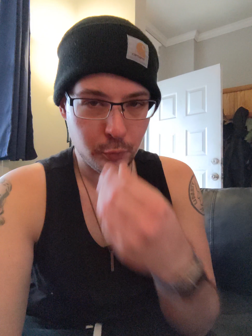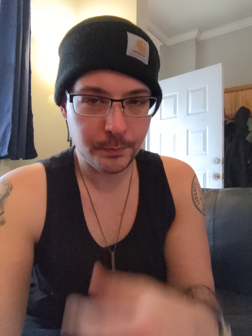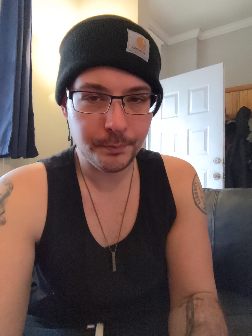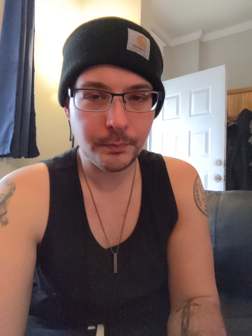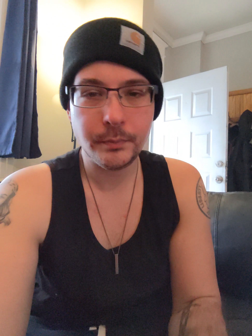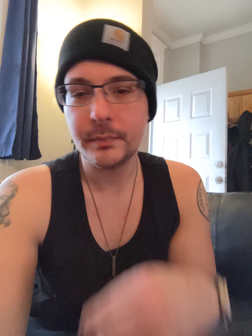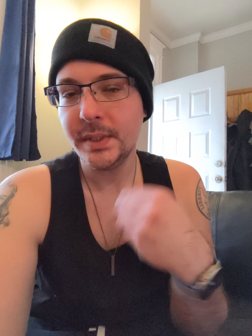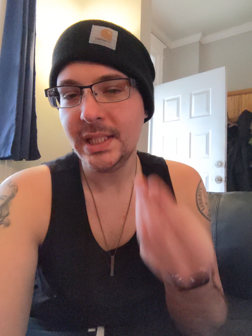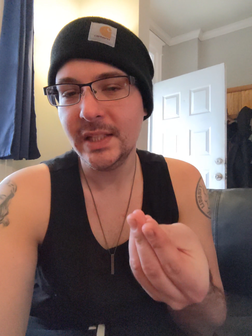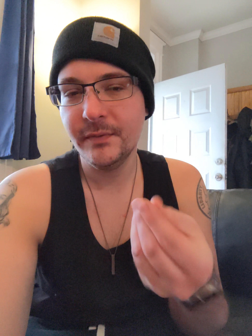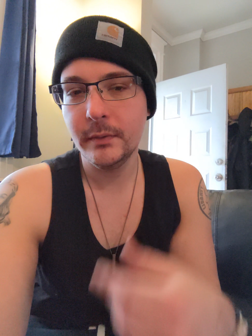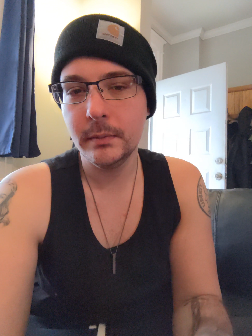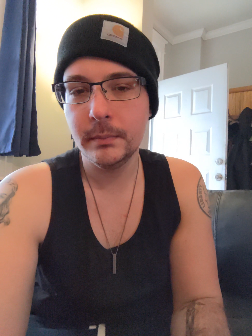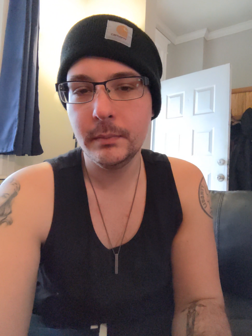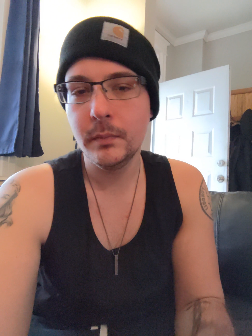give